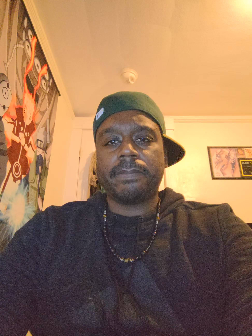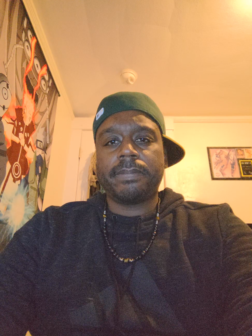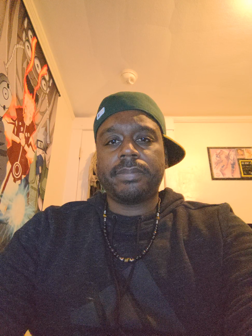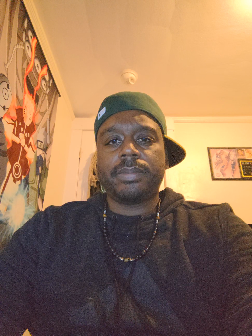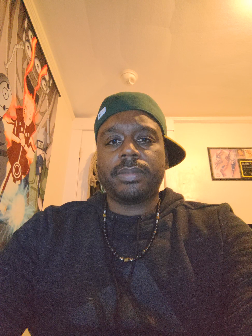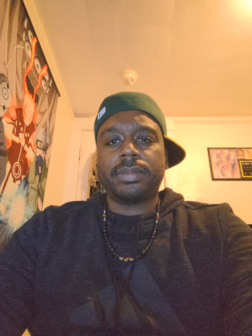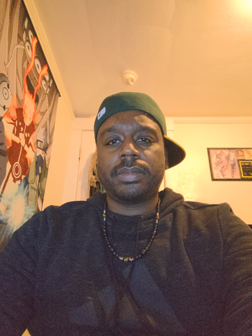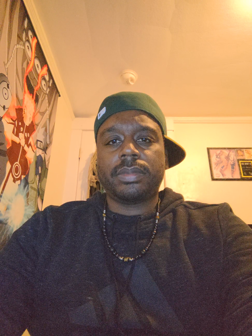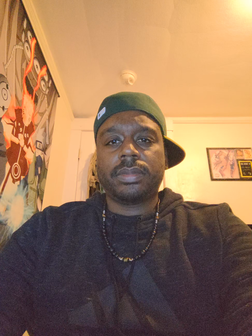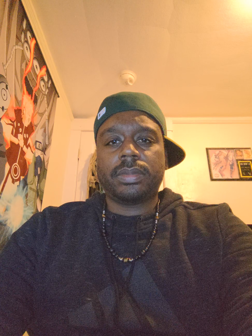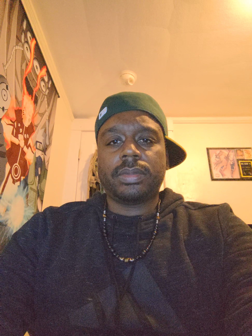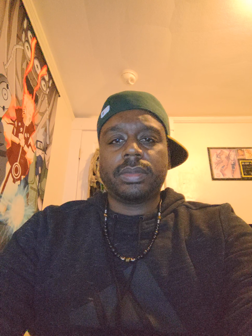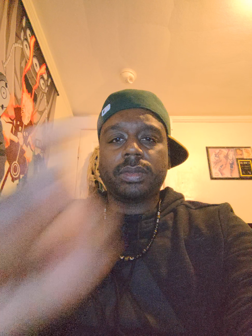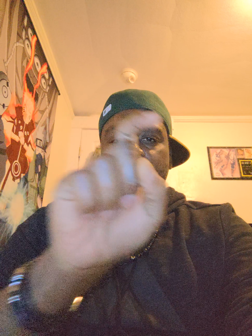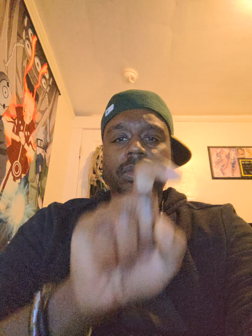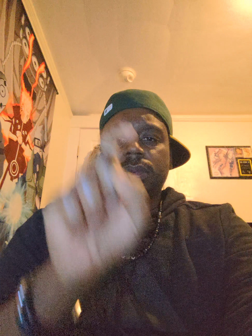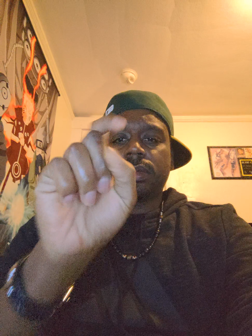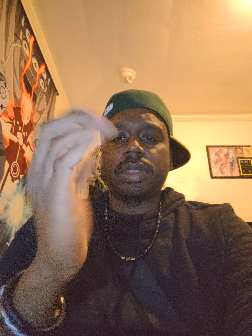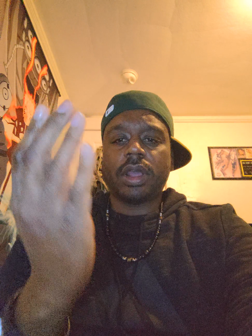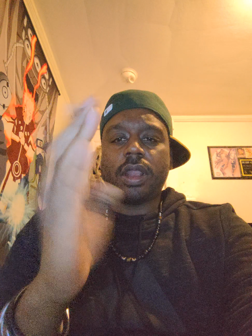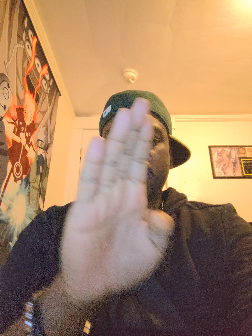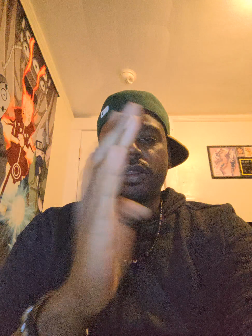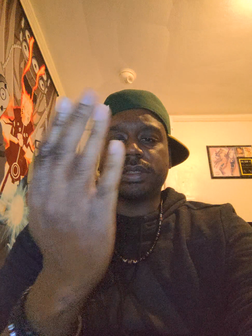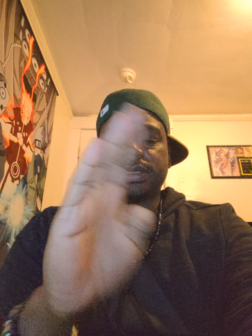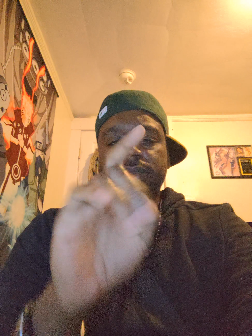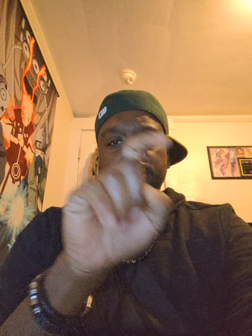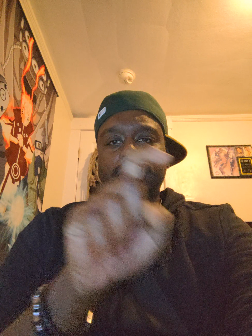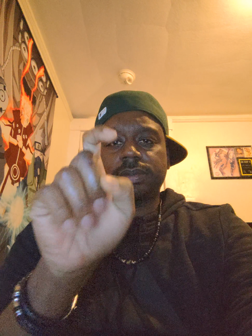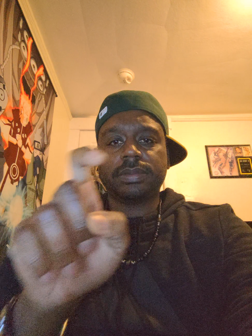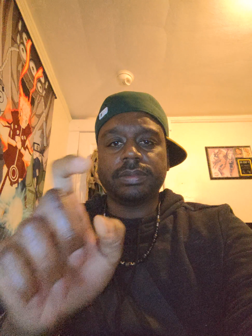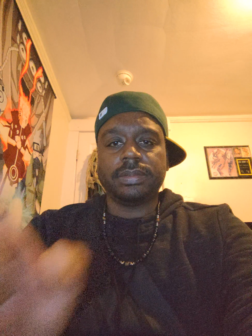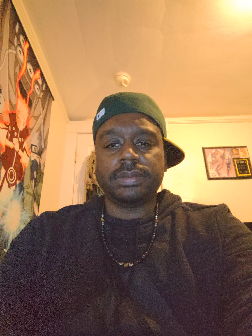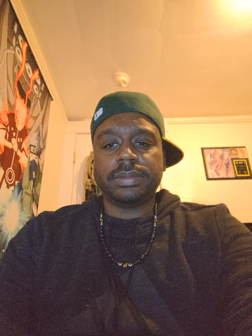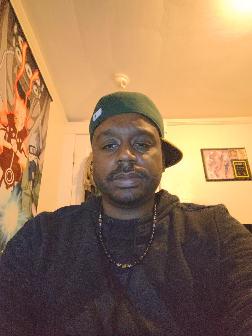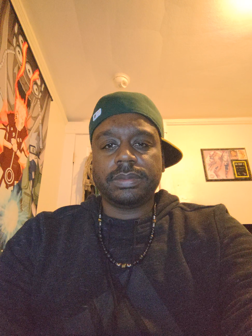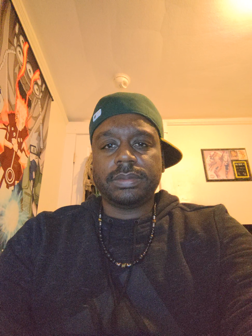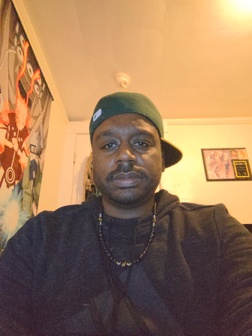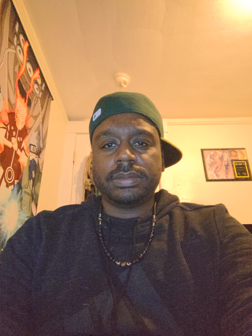closet